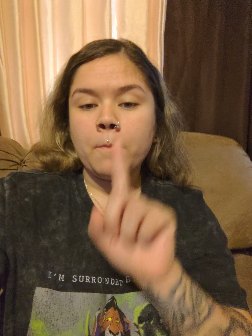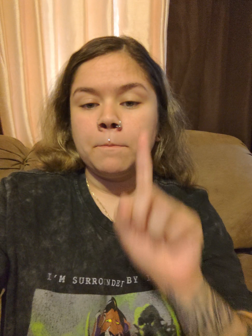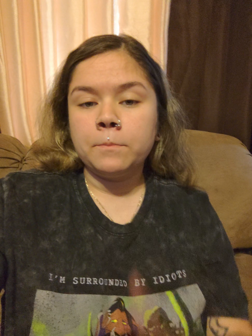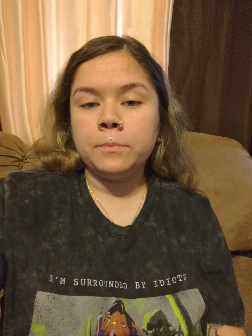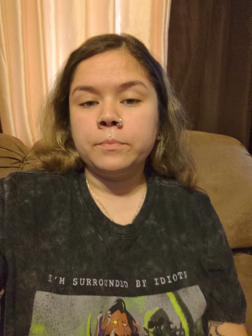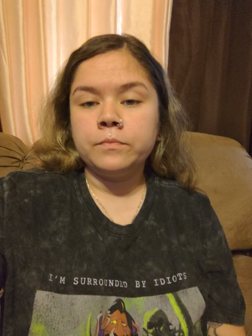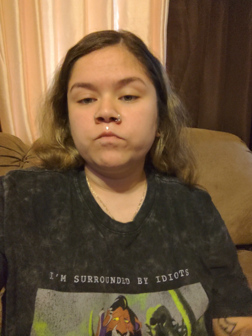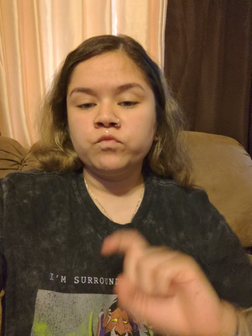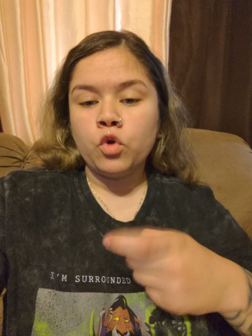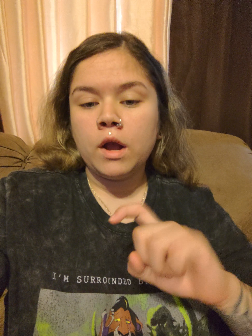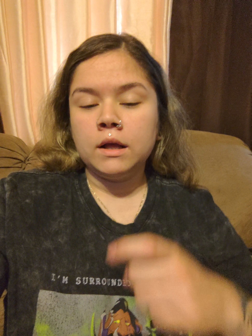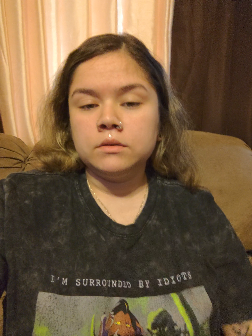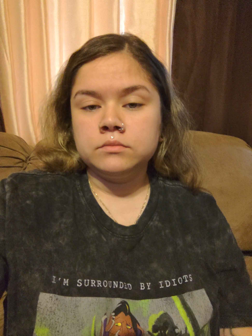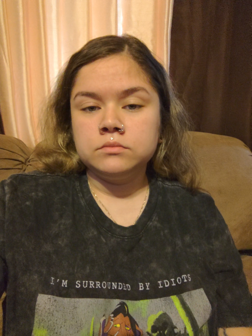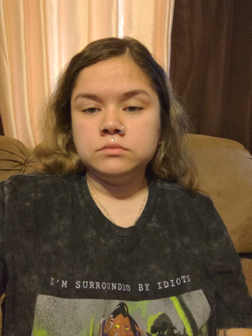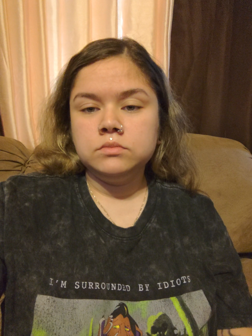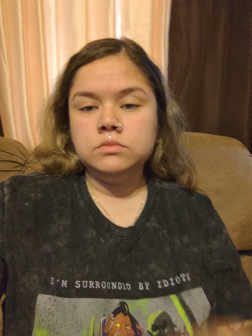friend